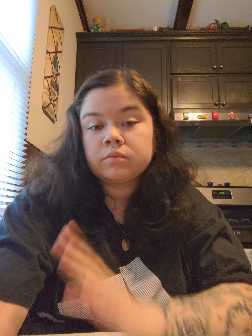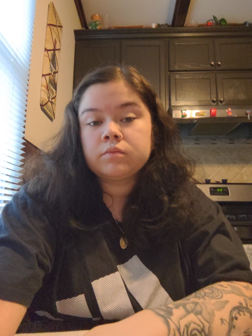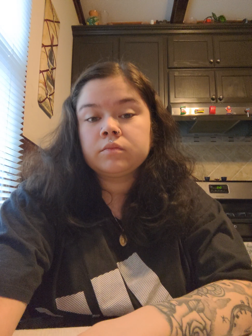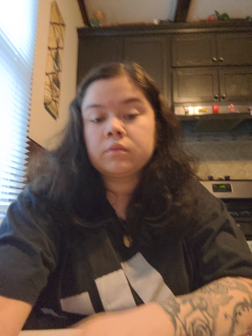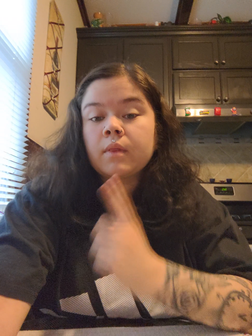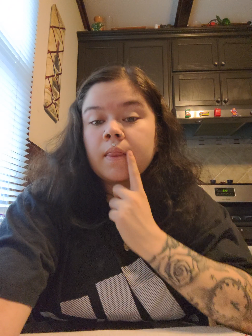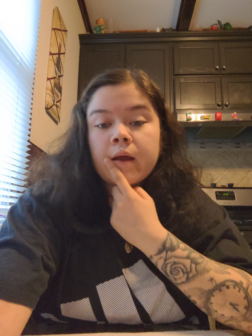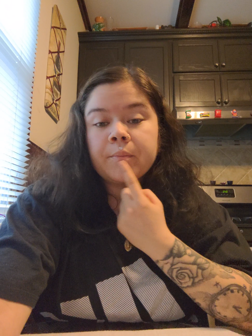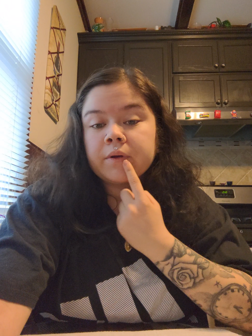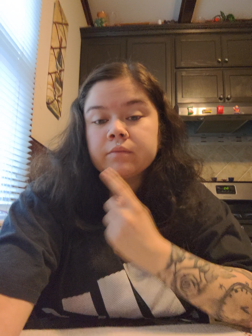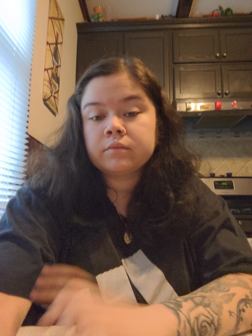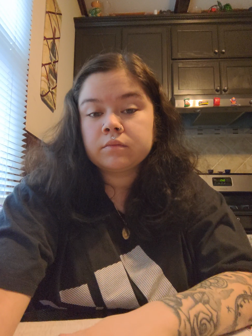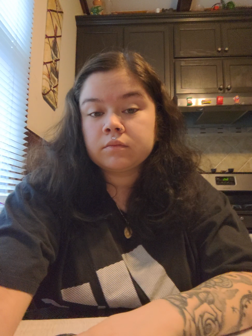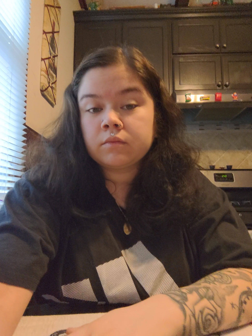lips